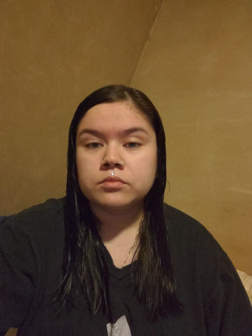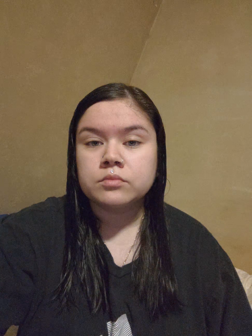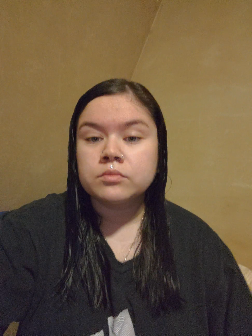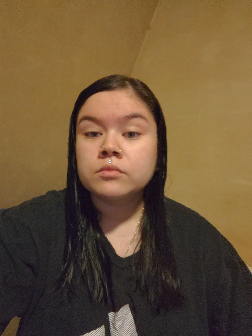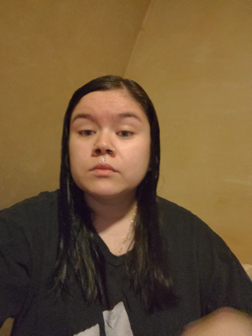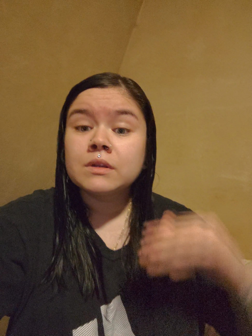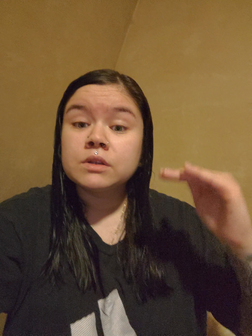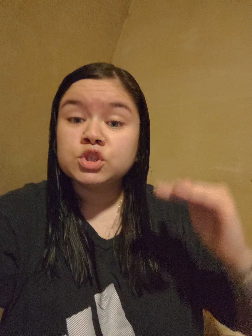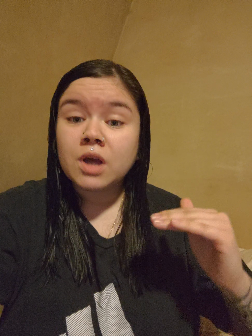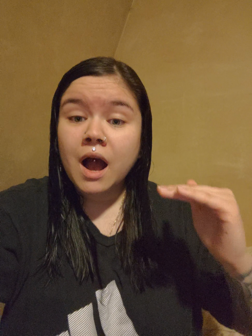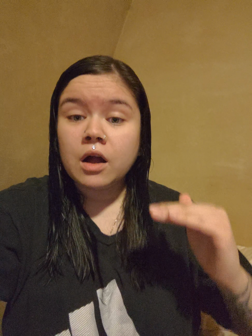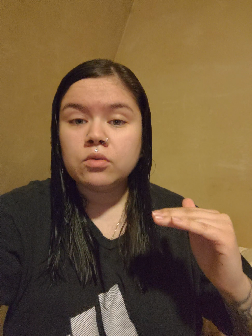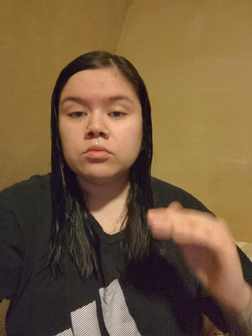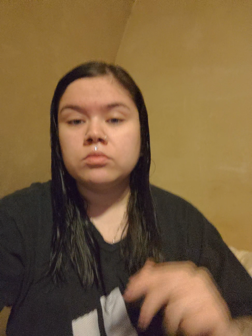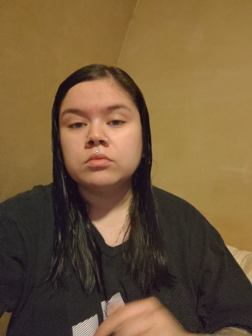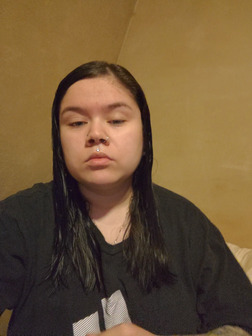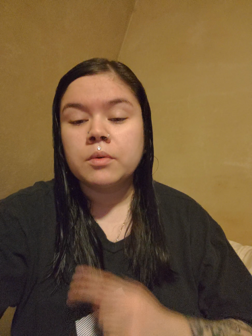child